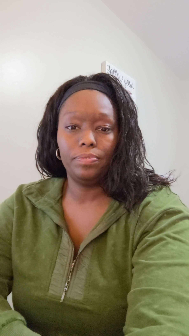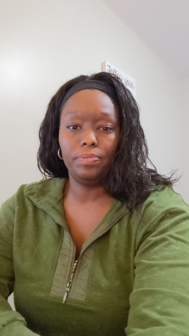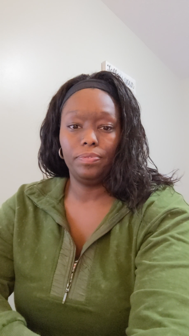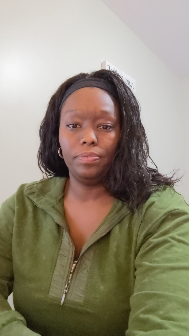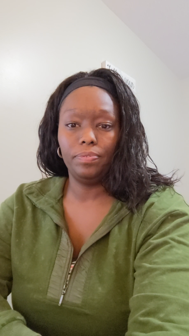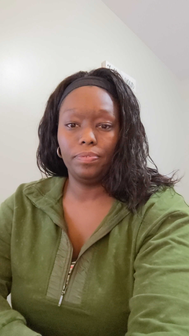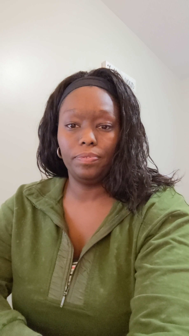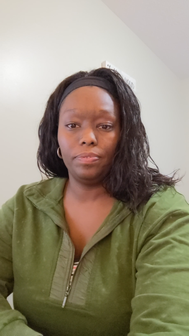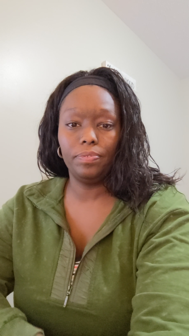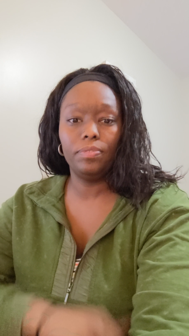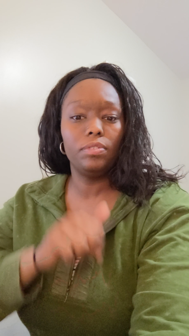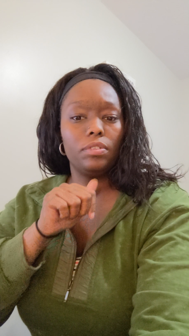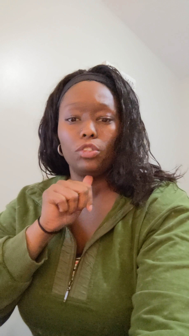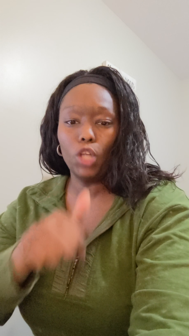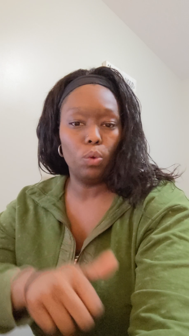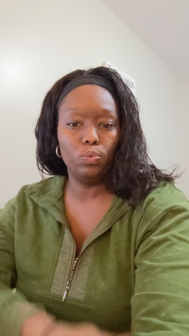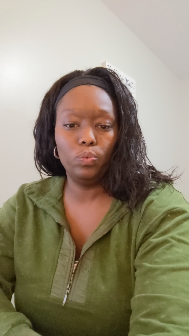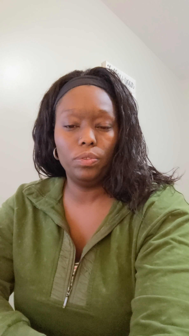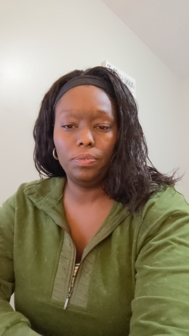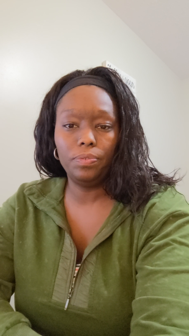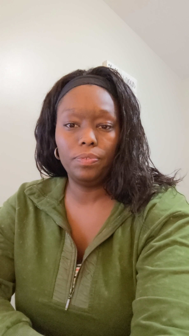don't